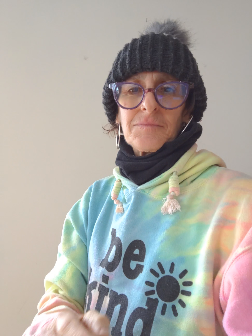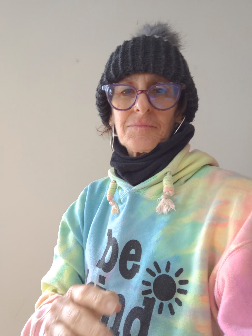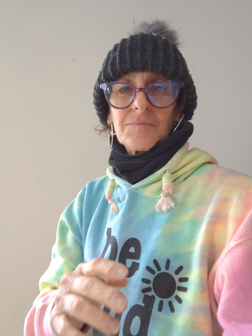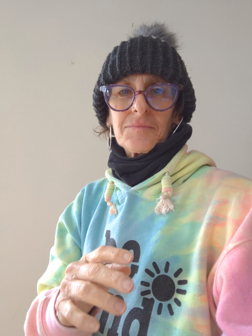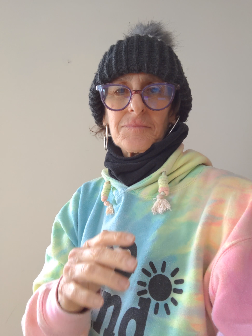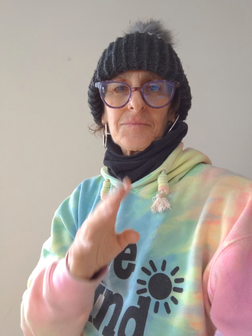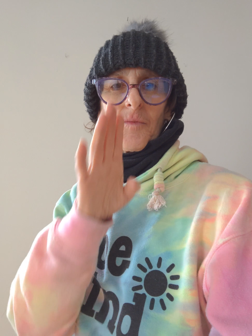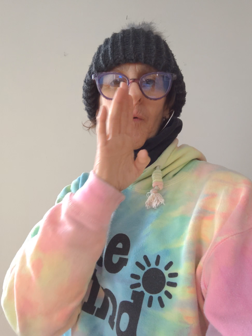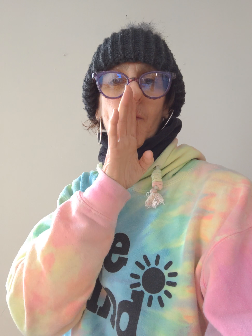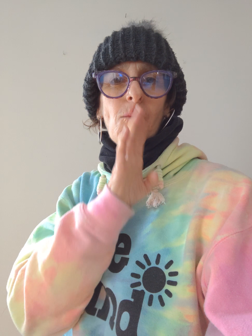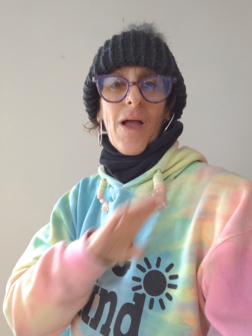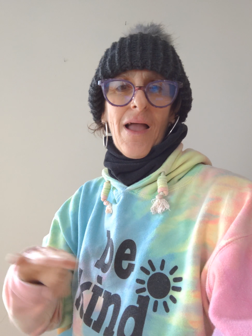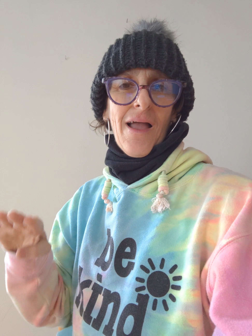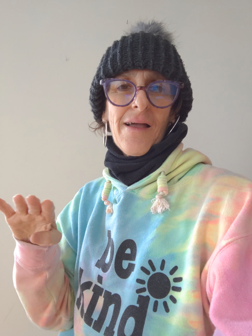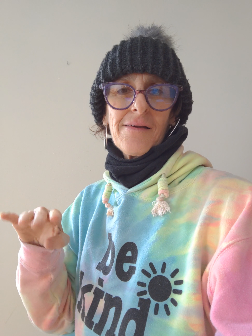quiet